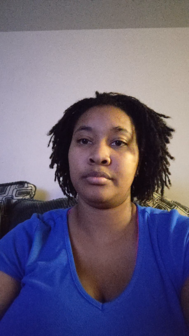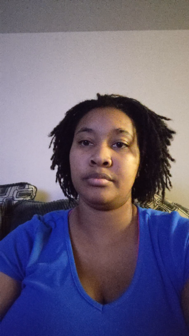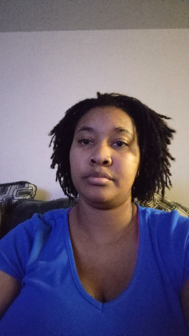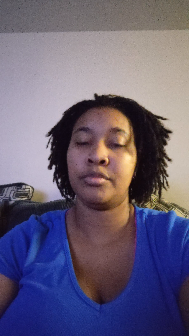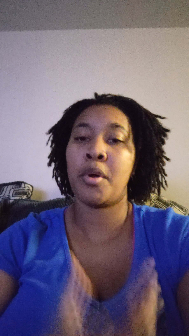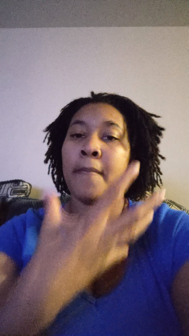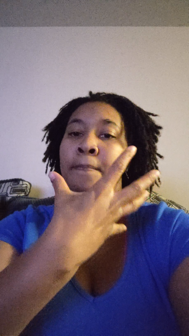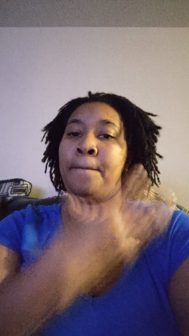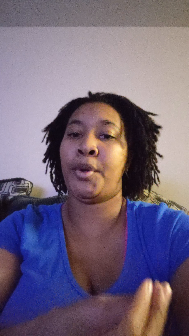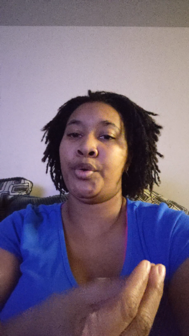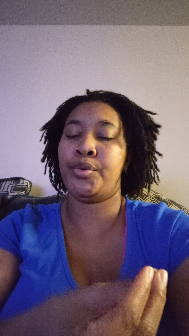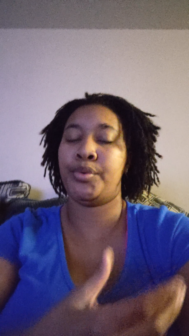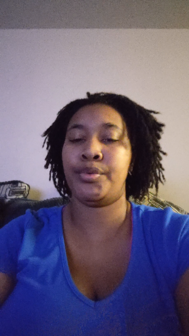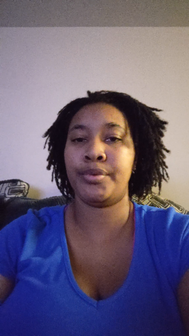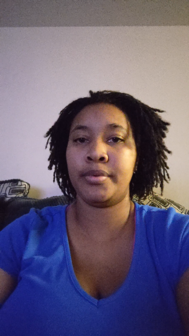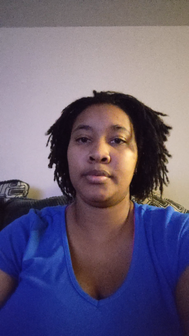poor